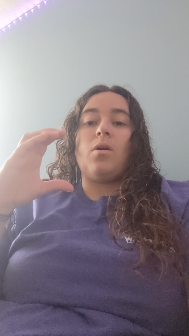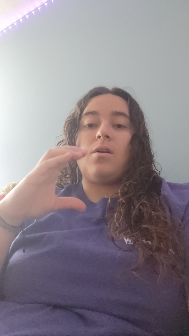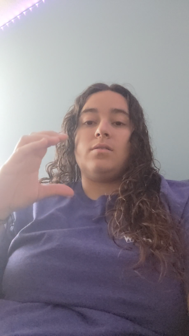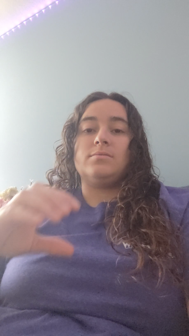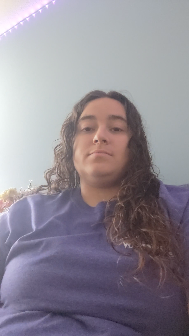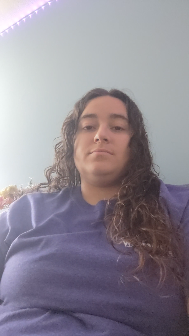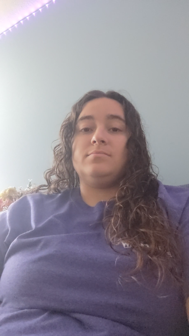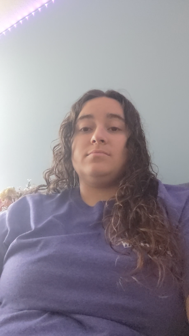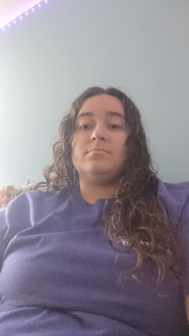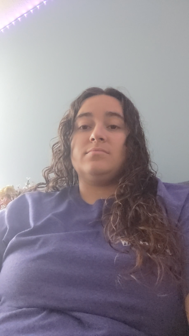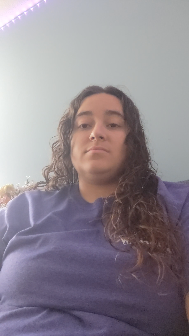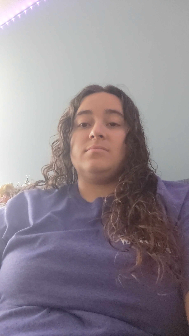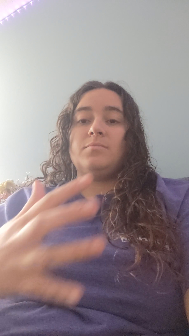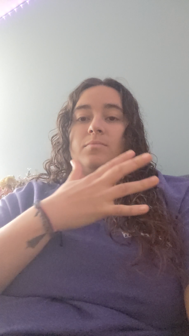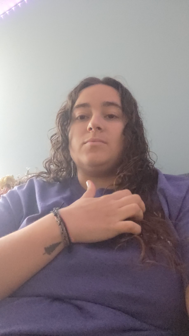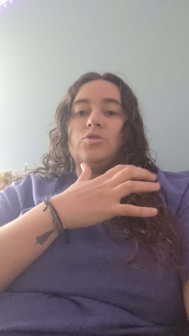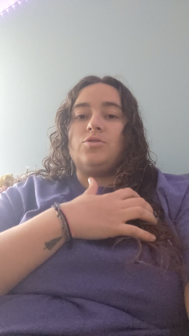bear